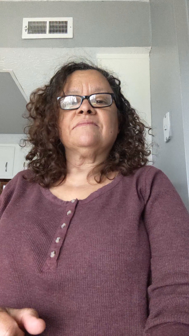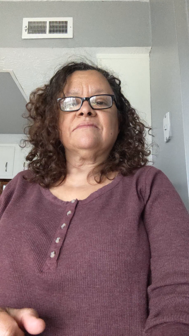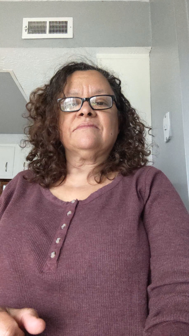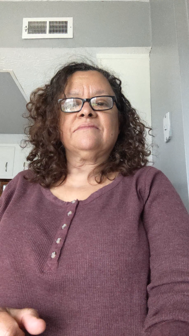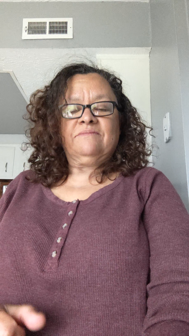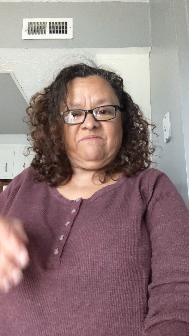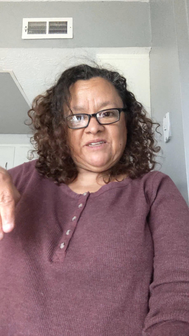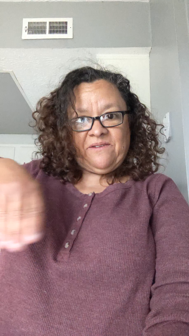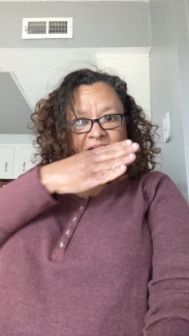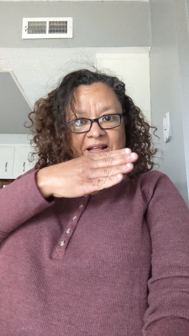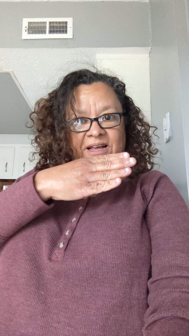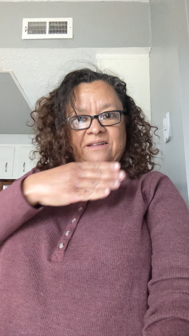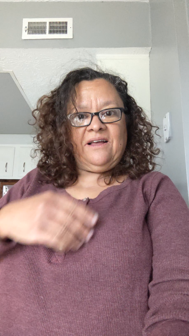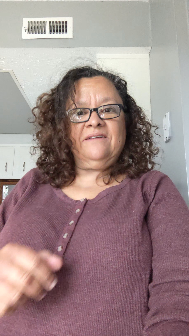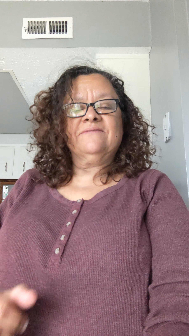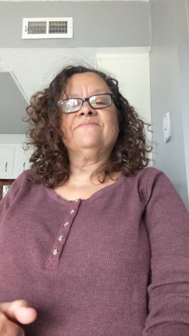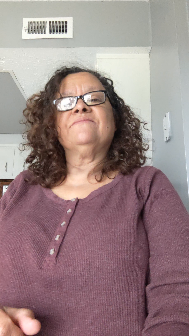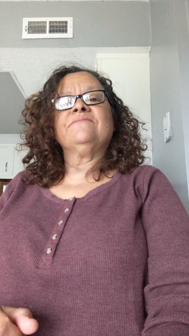kick